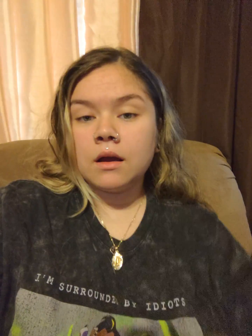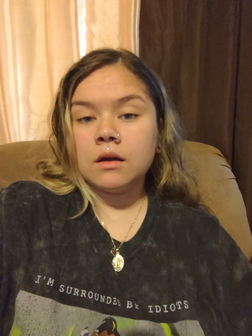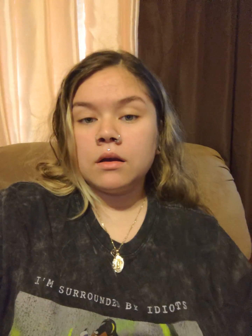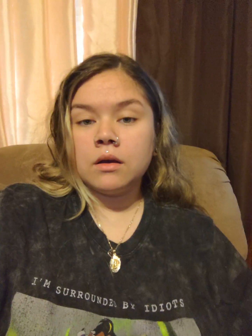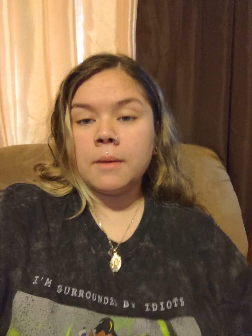pants